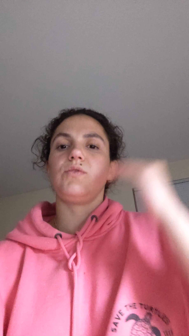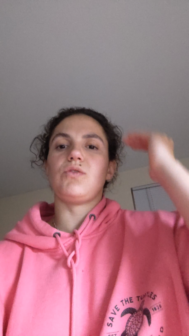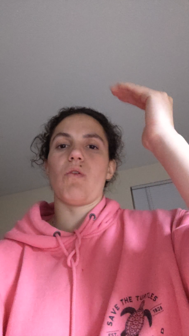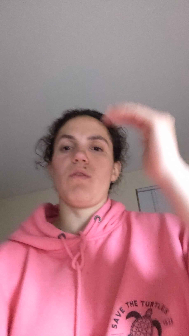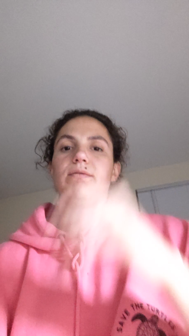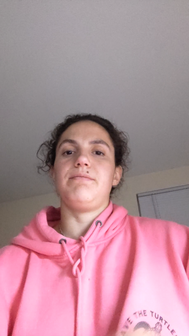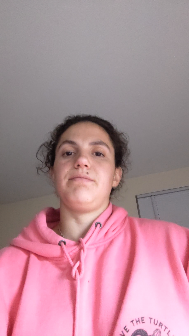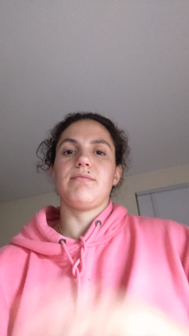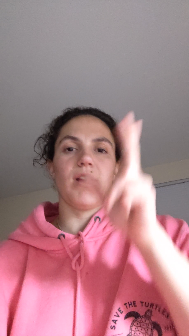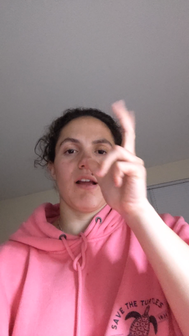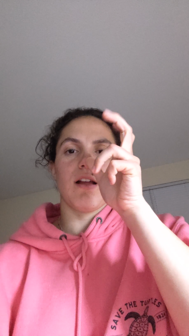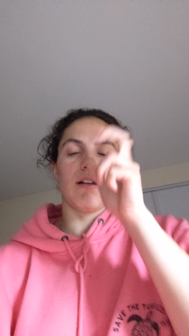ant